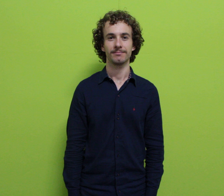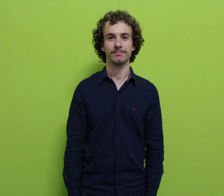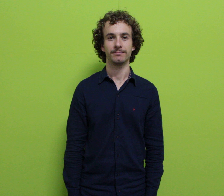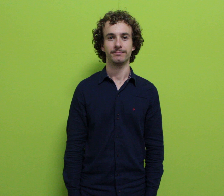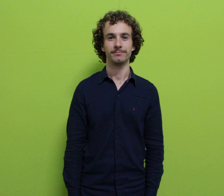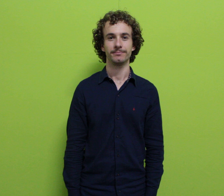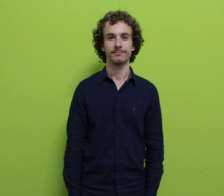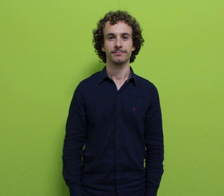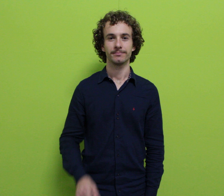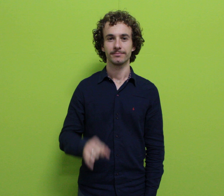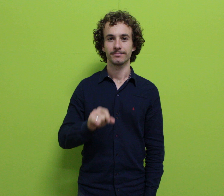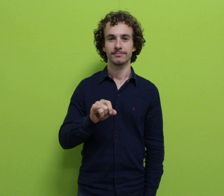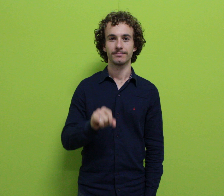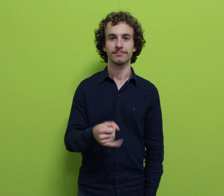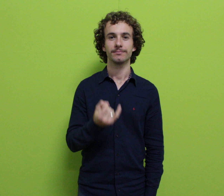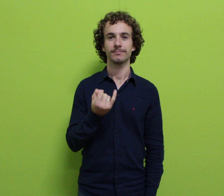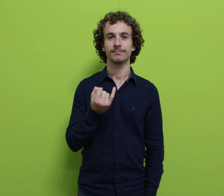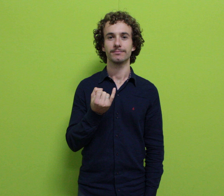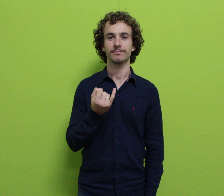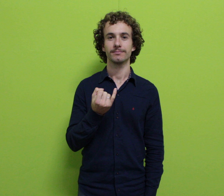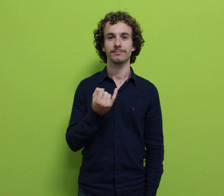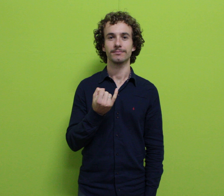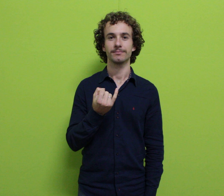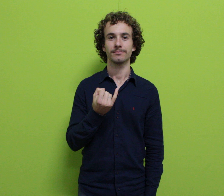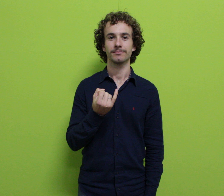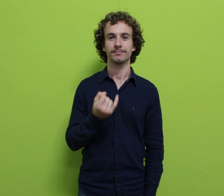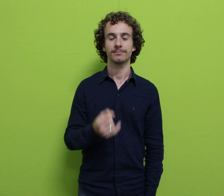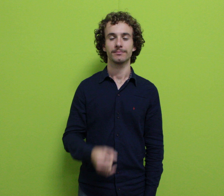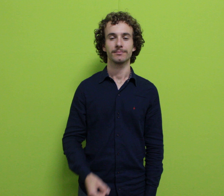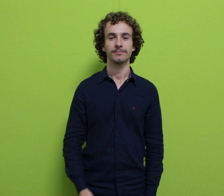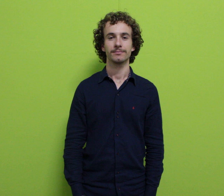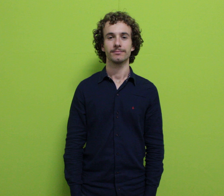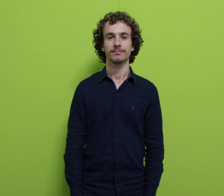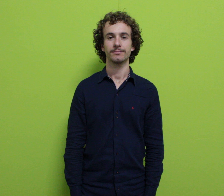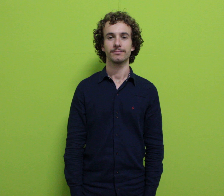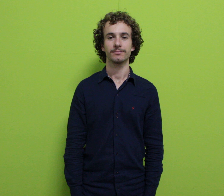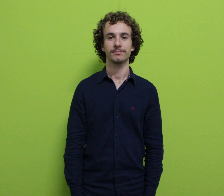aproveitar